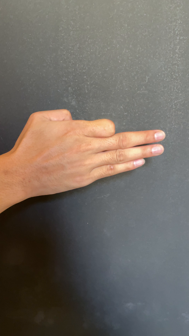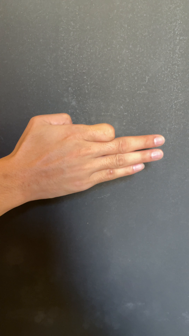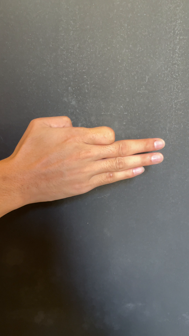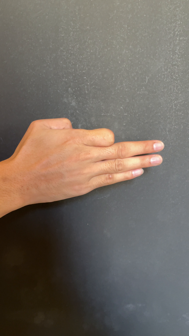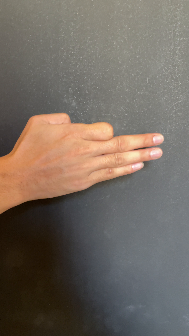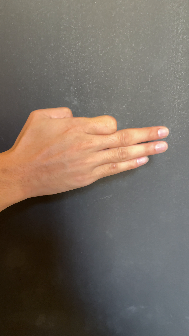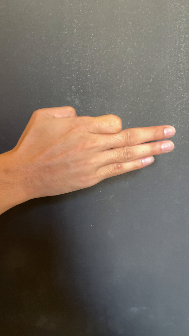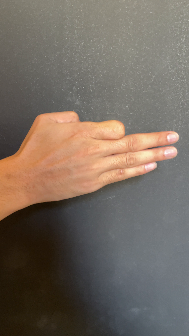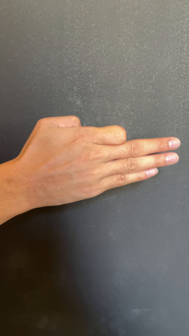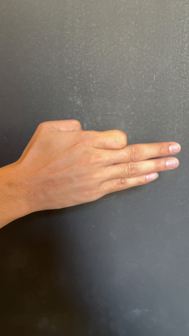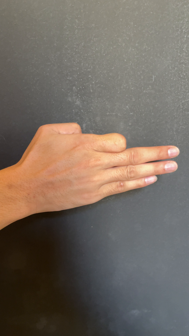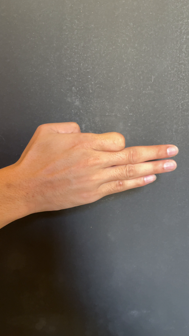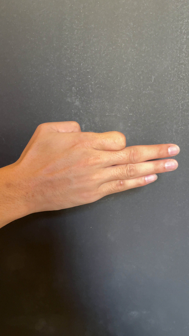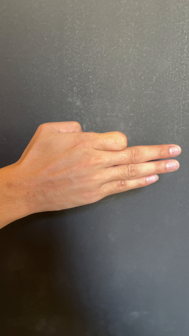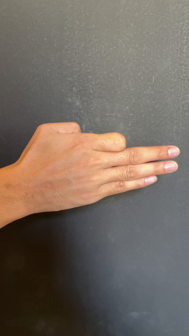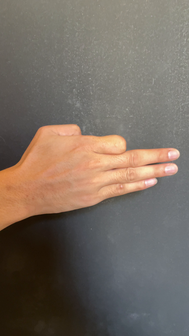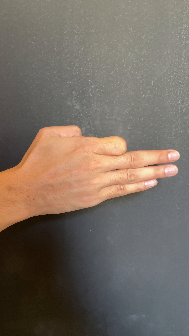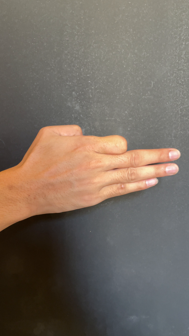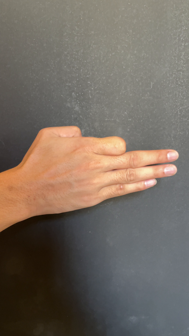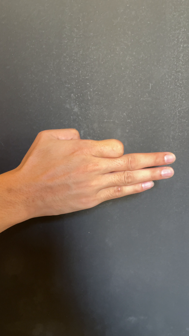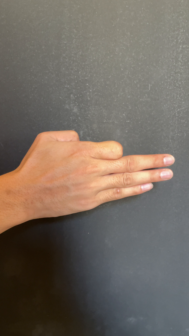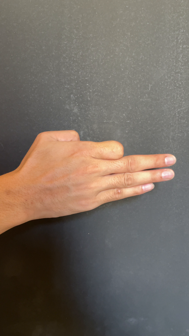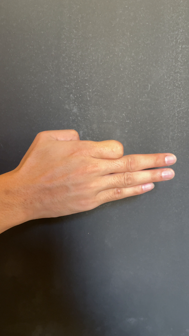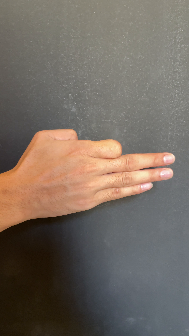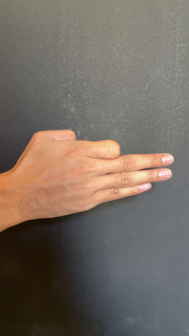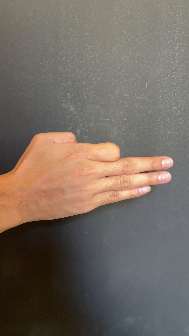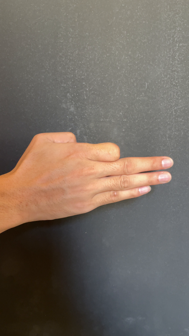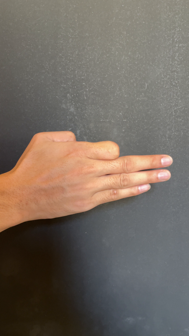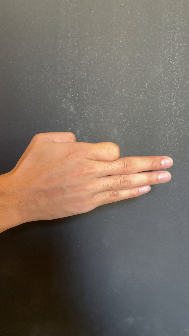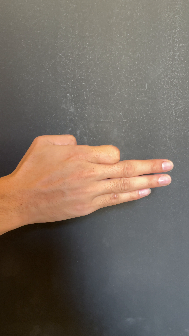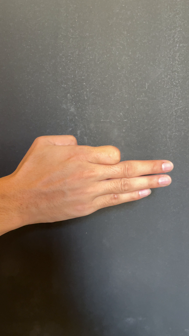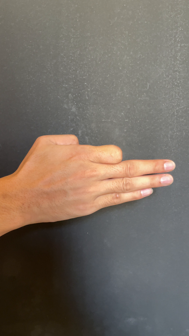ध